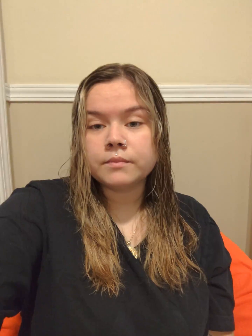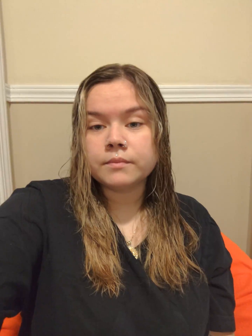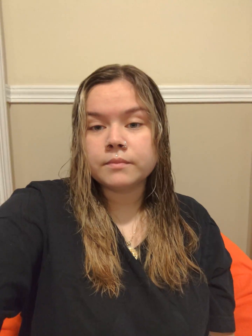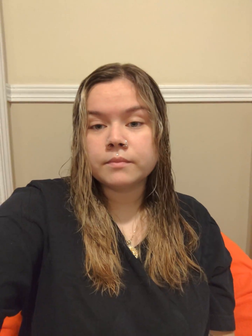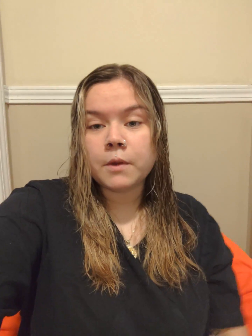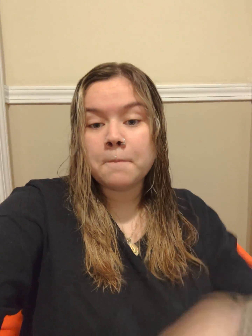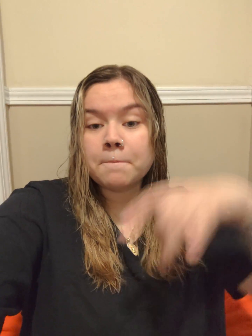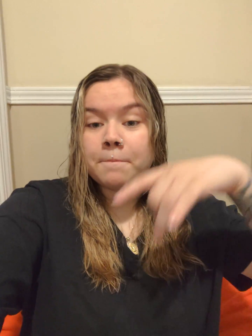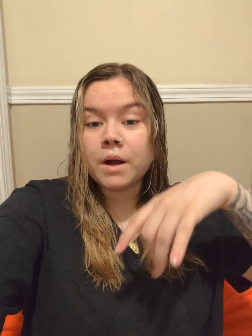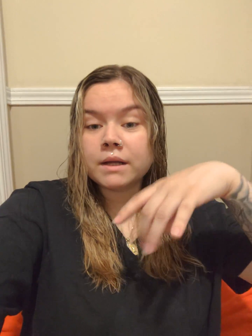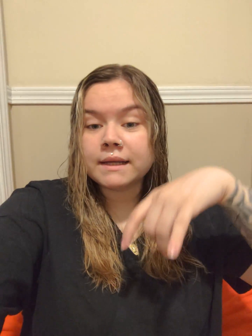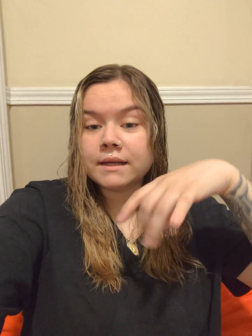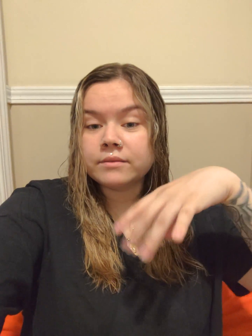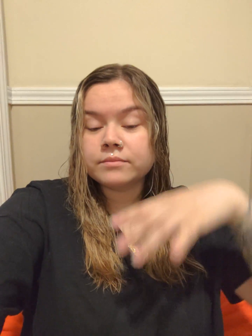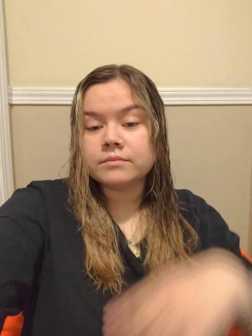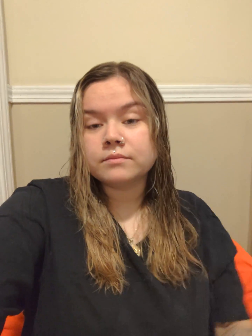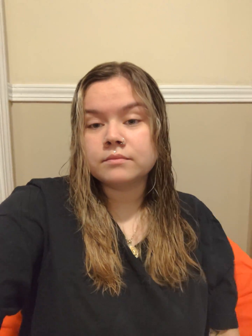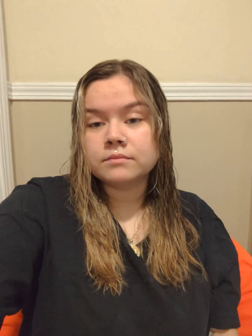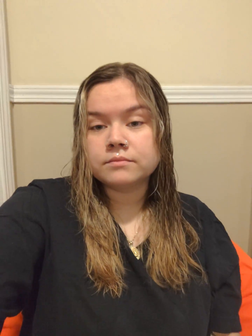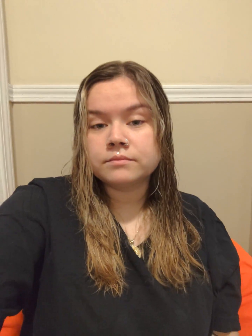pumpkin